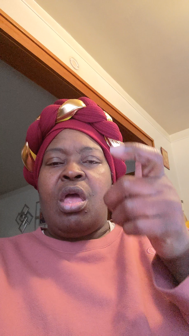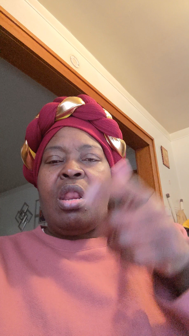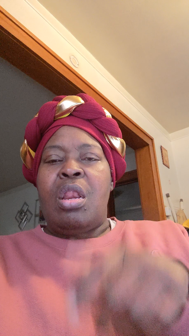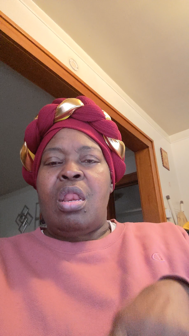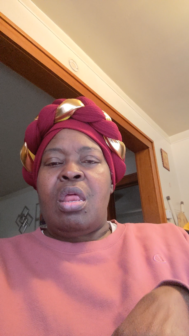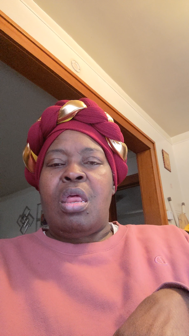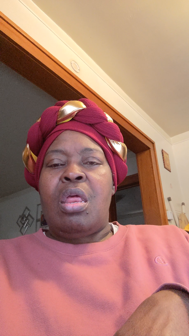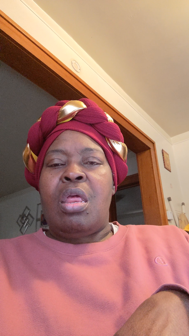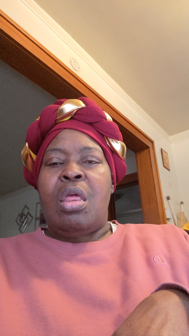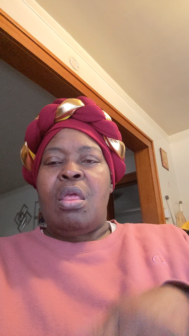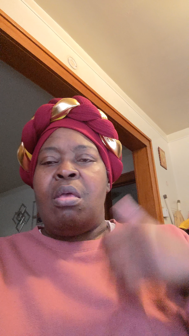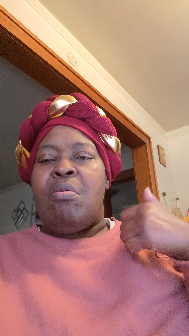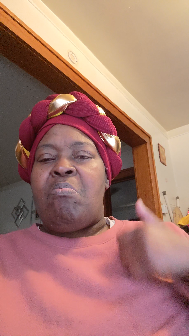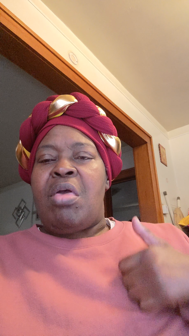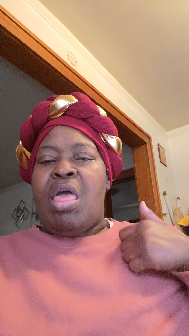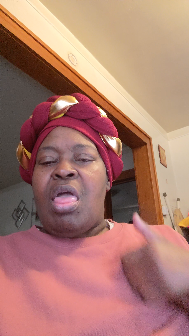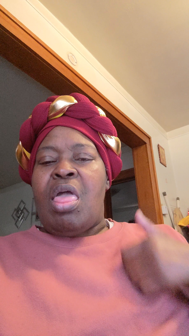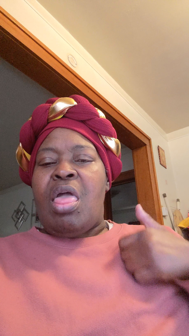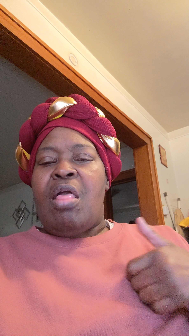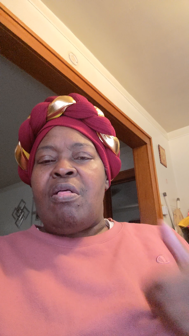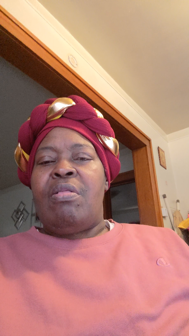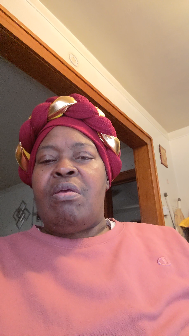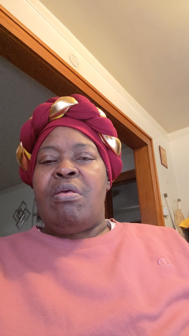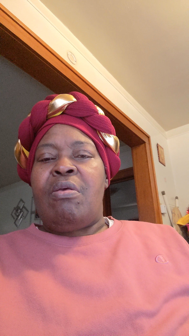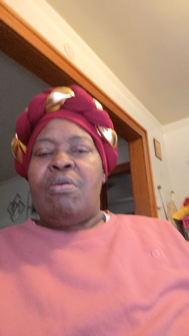bathtub